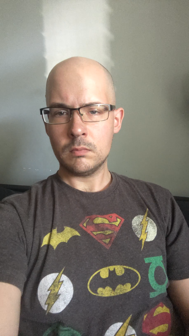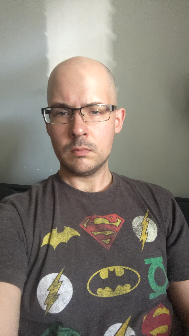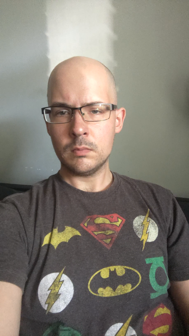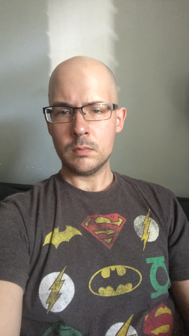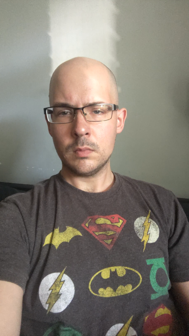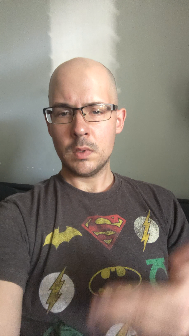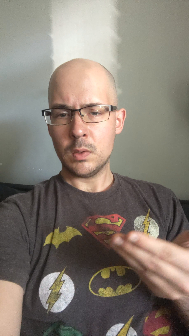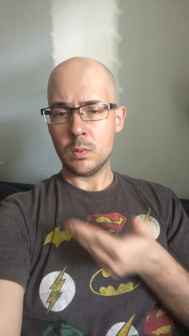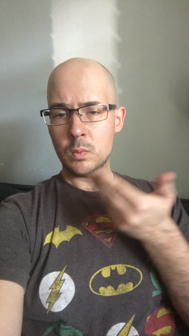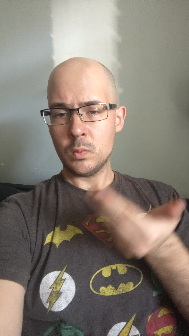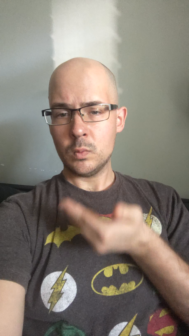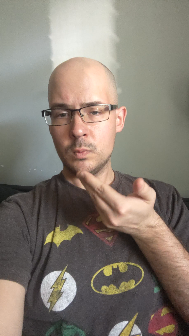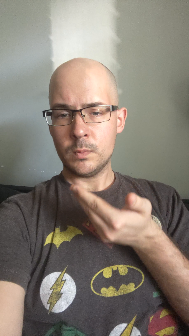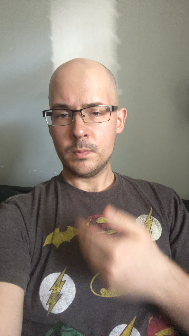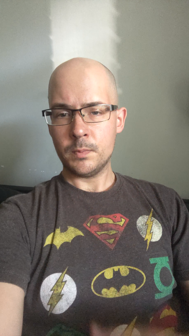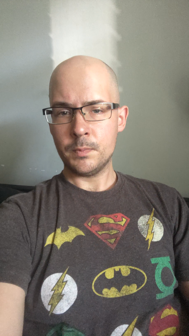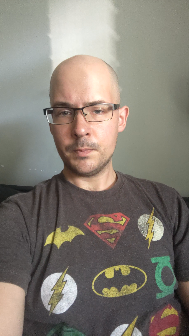new